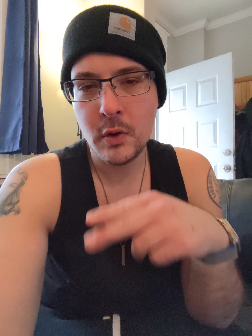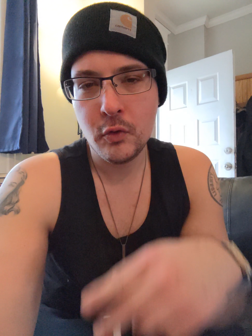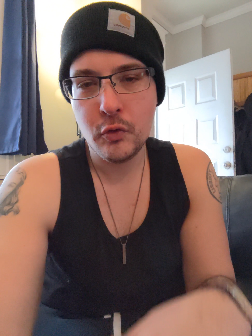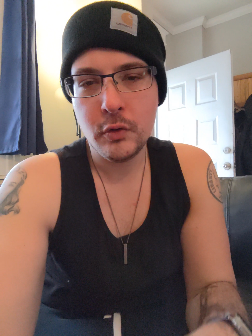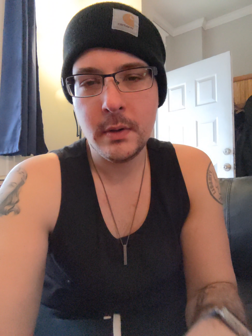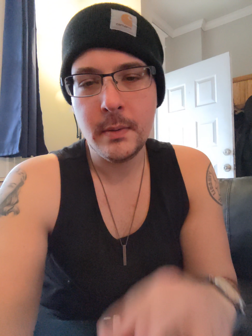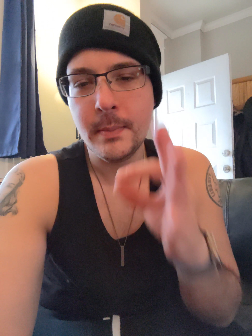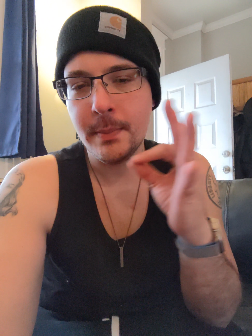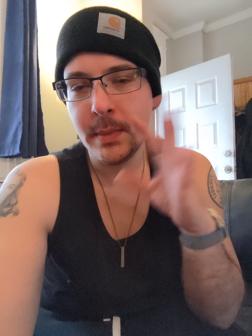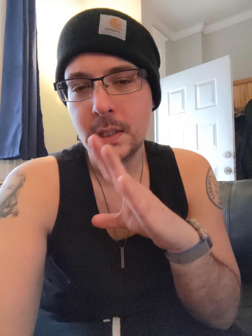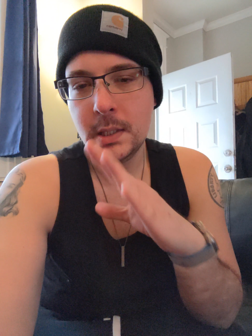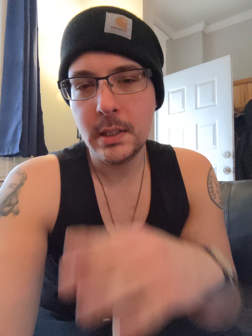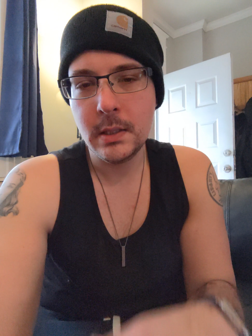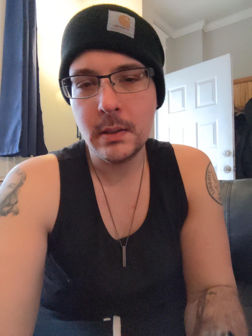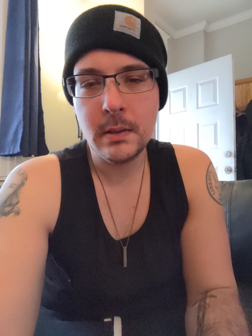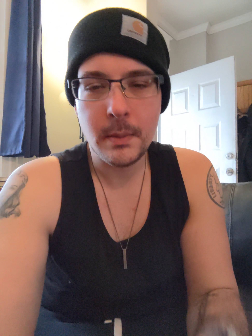bee